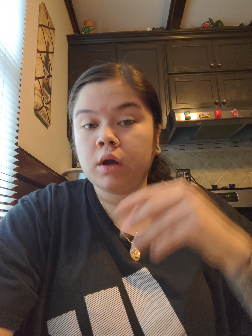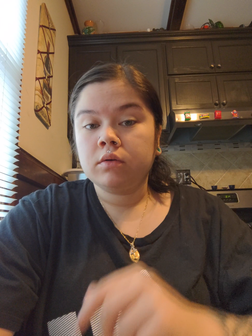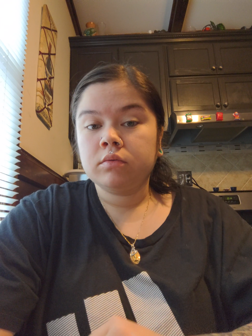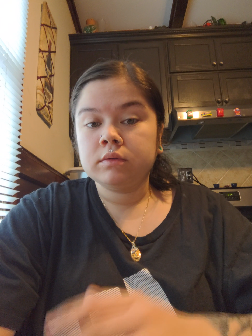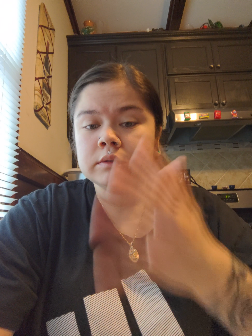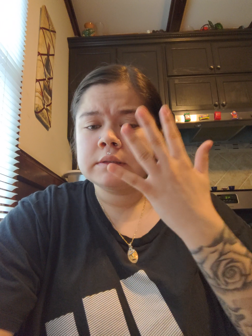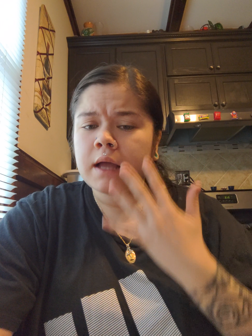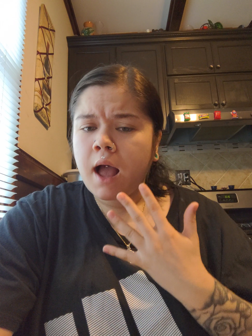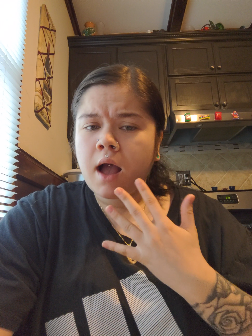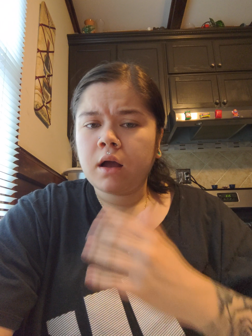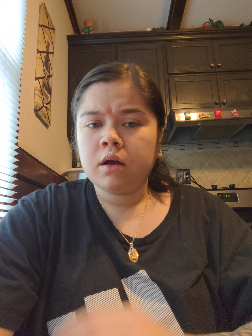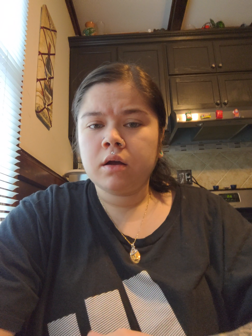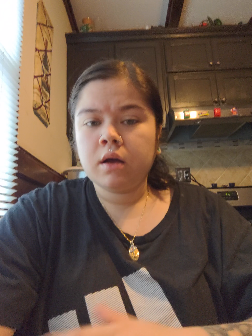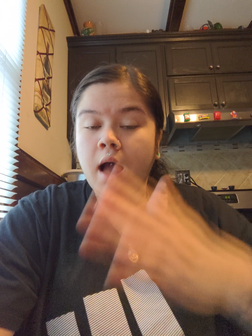sad